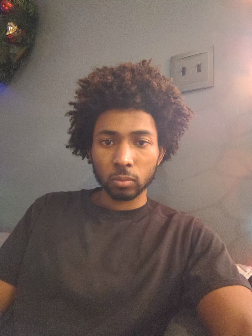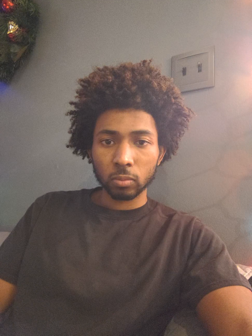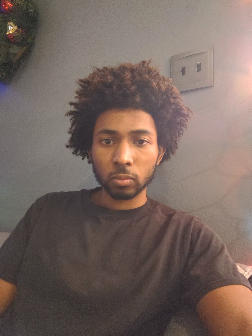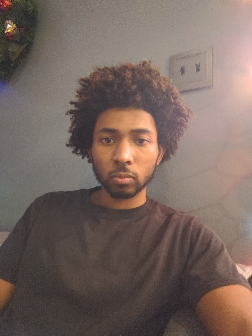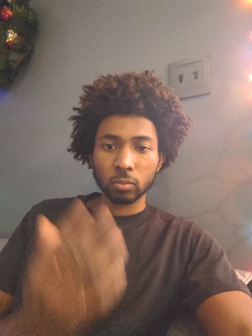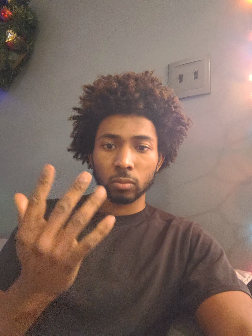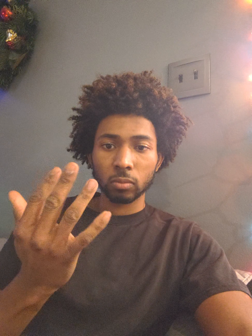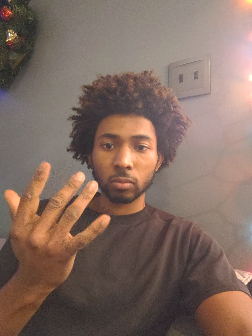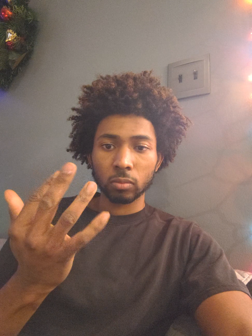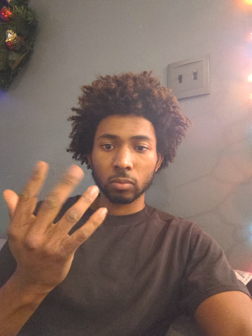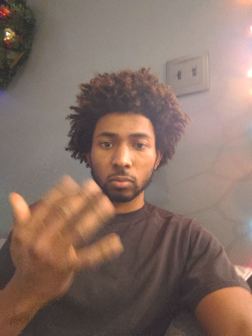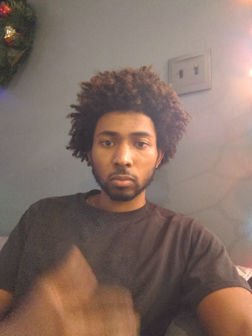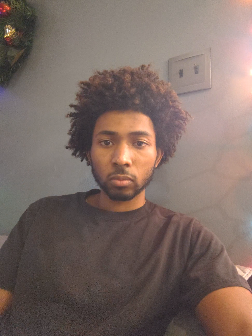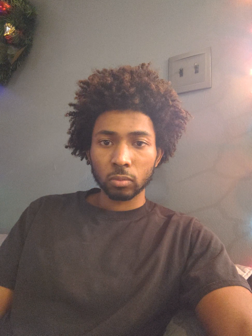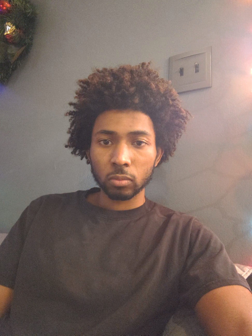finger